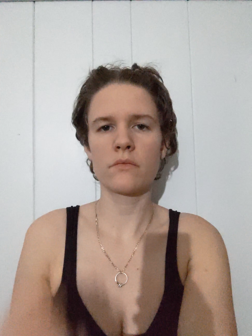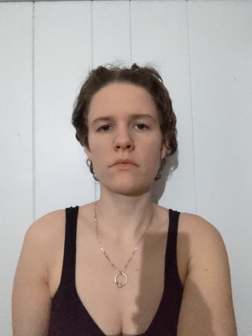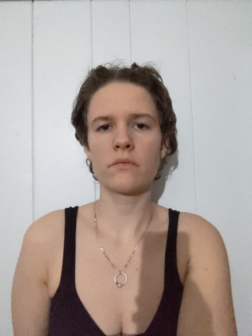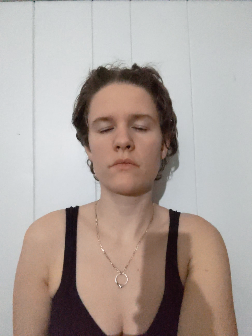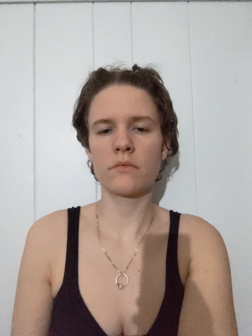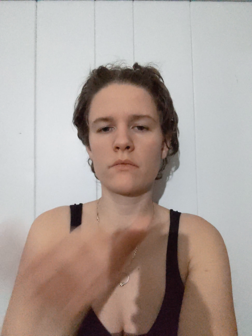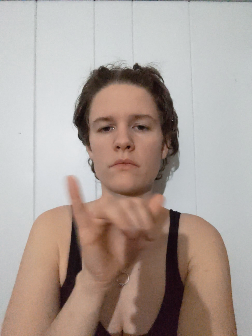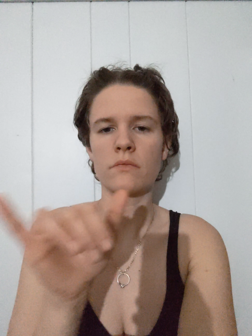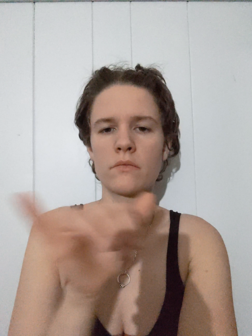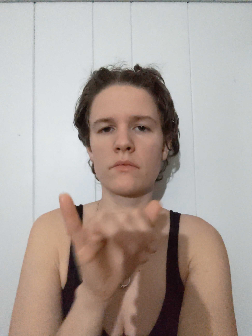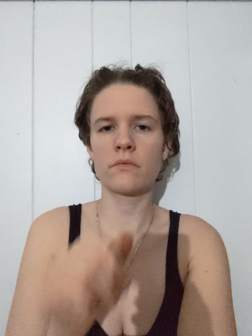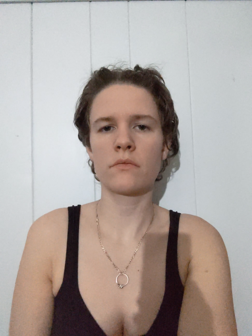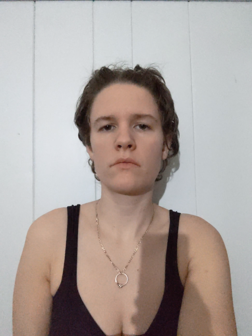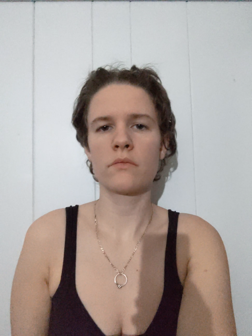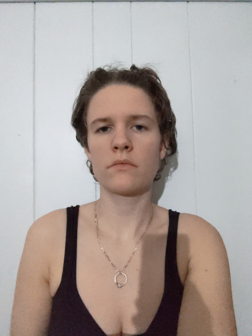same